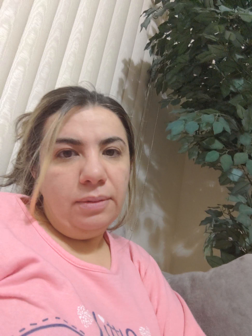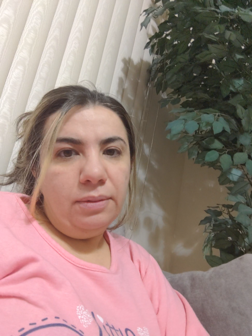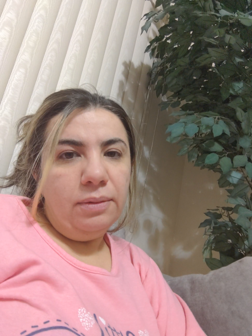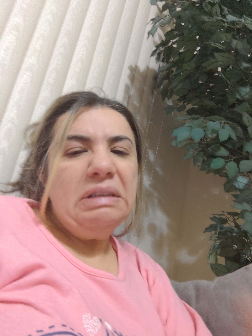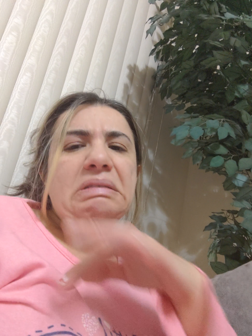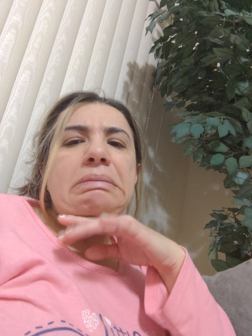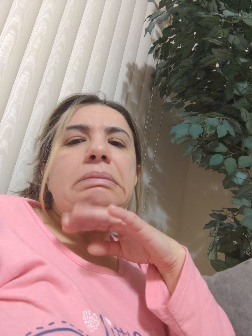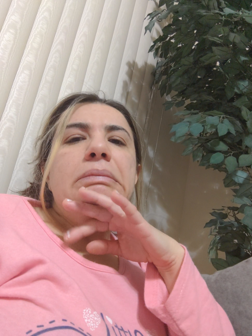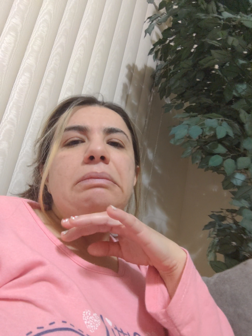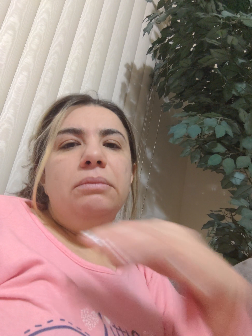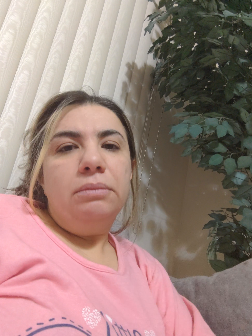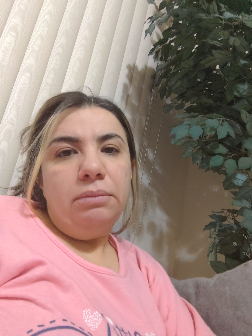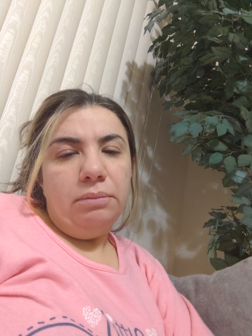dirty